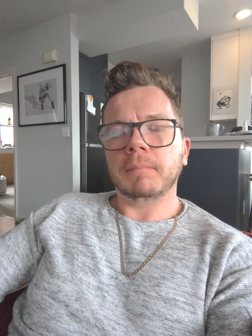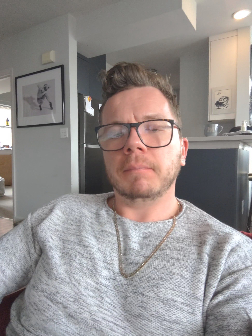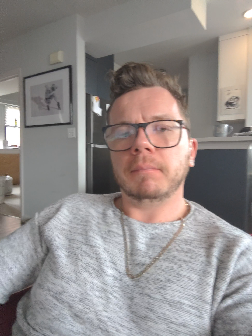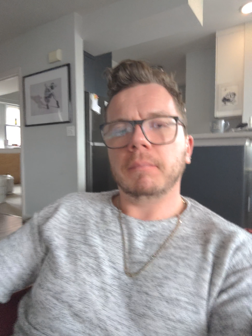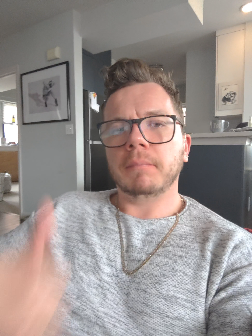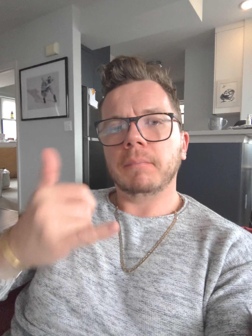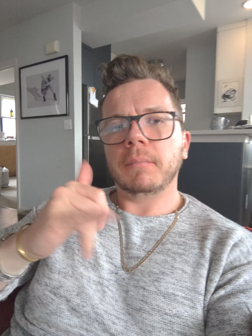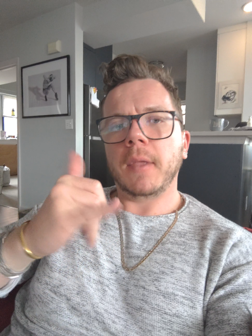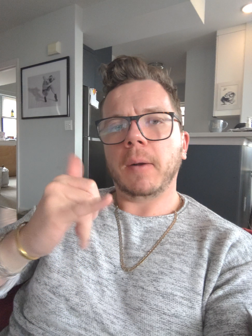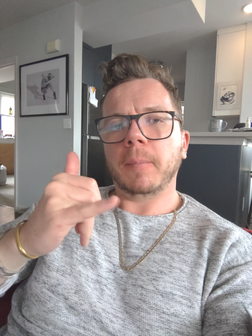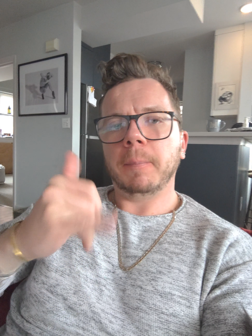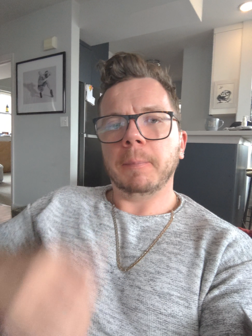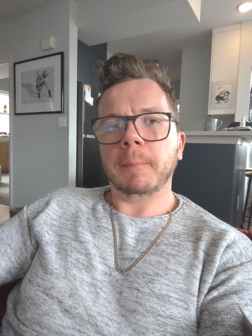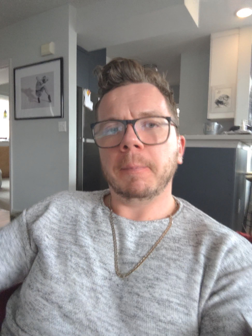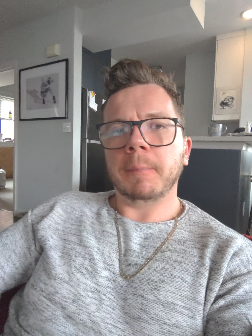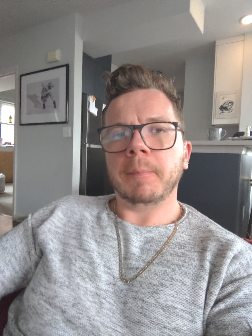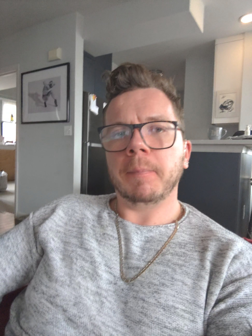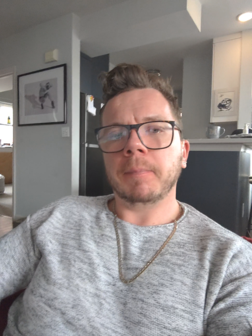yellow